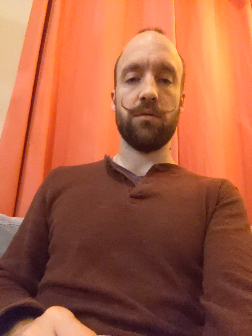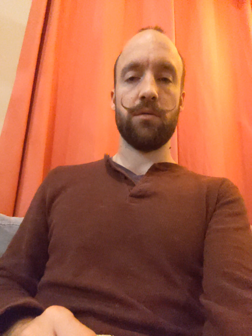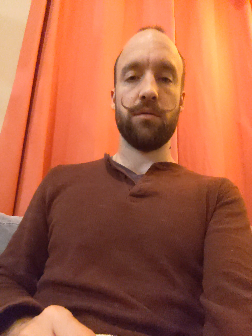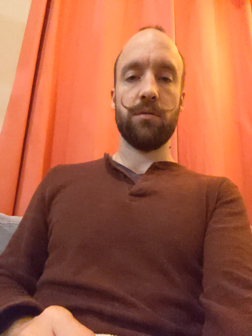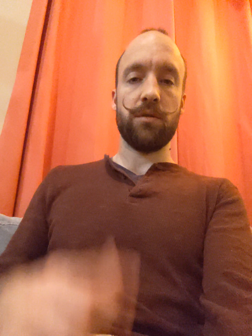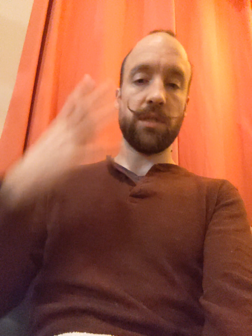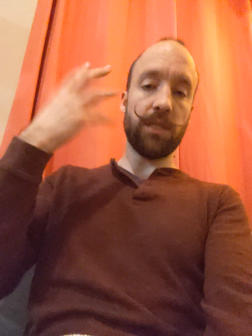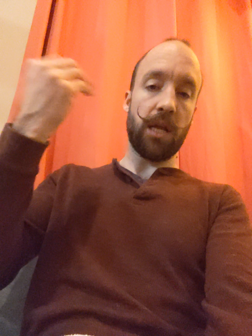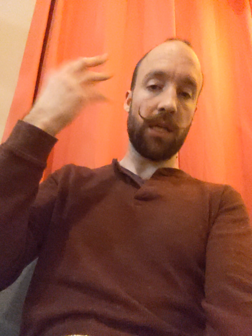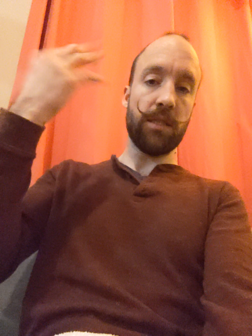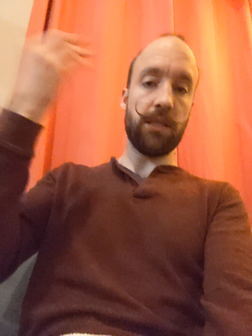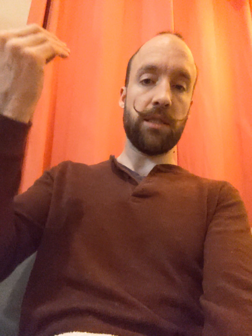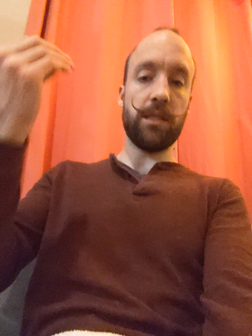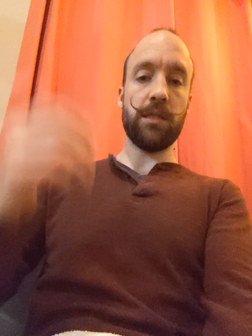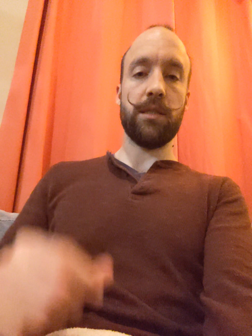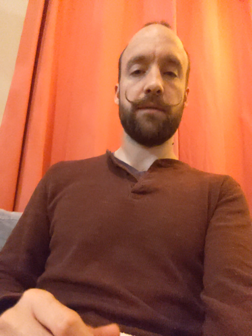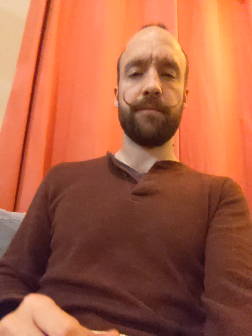outside